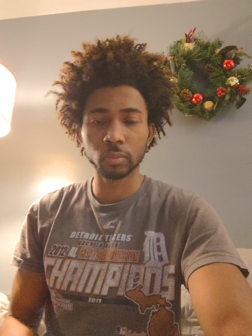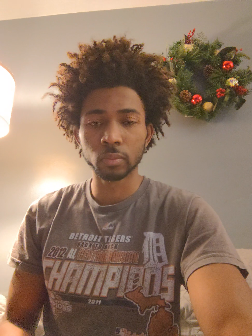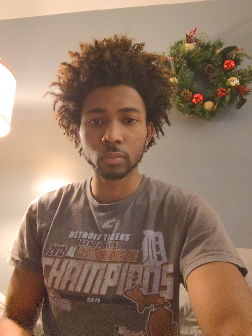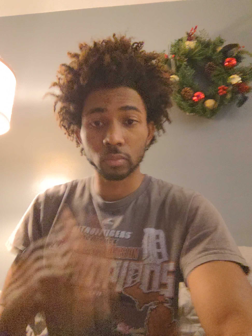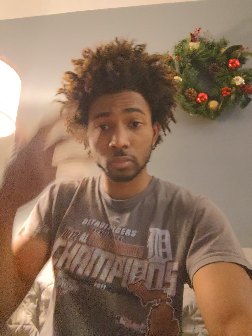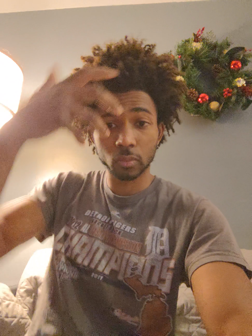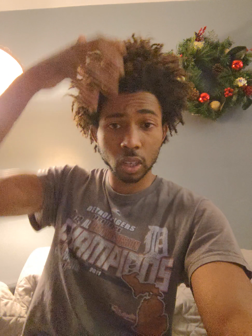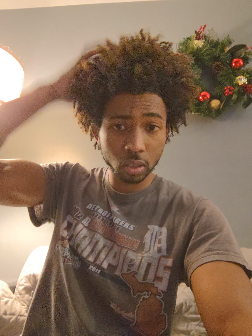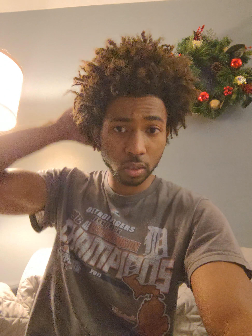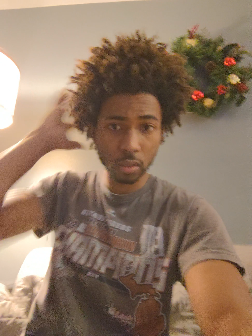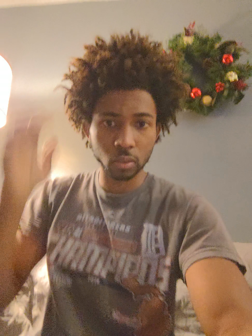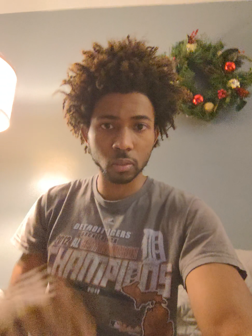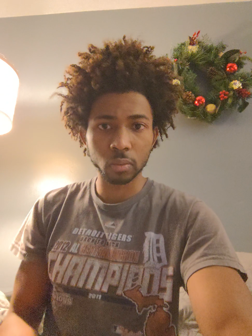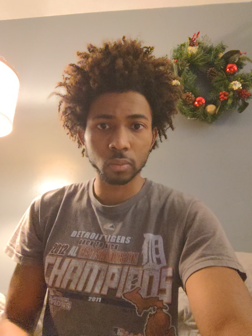lion